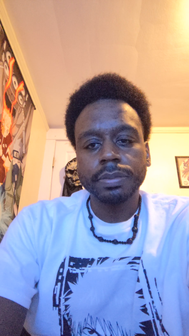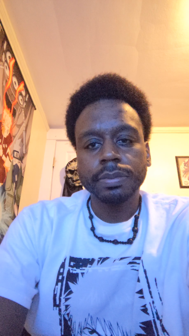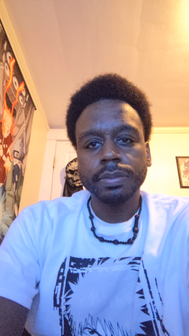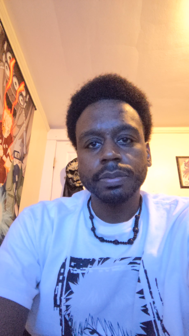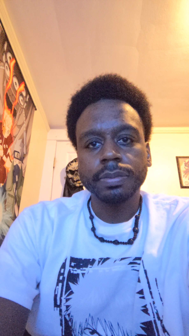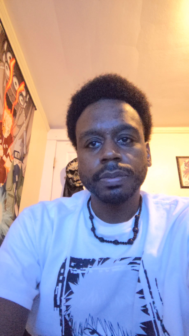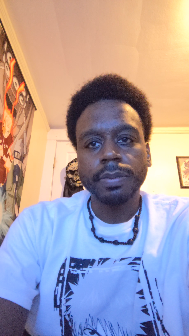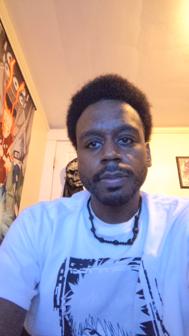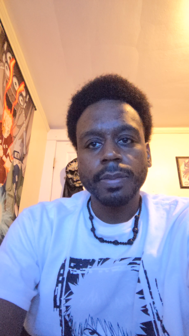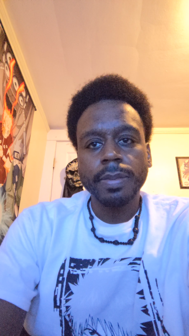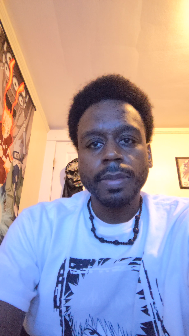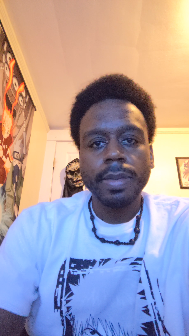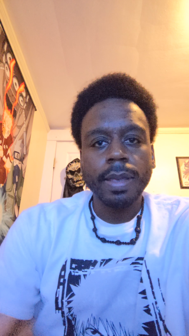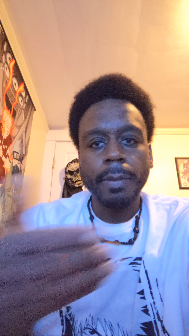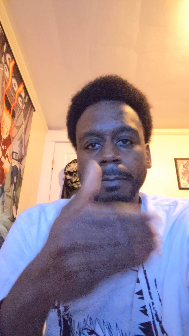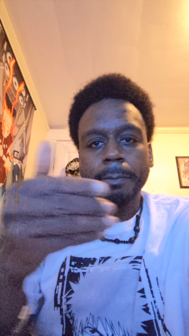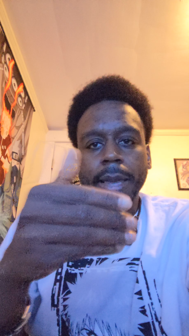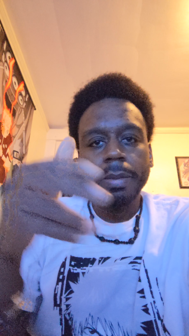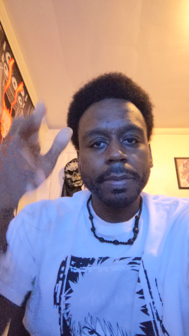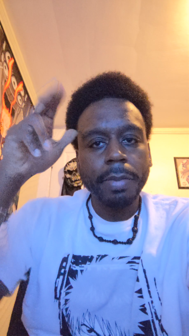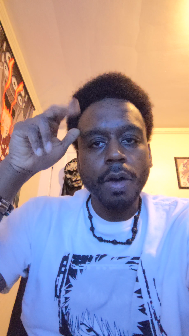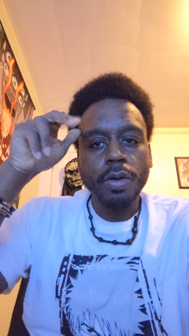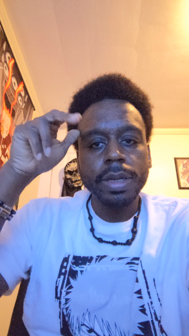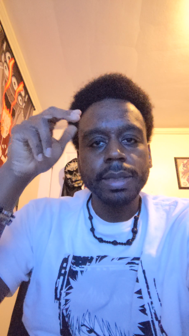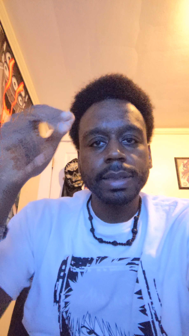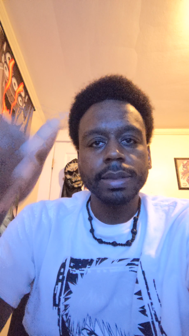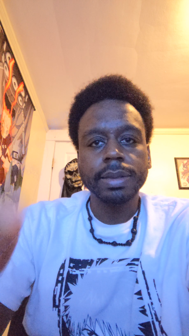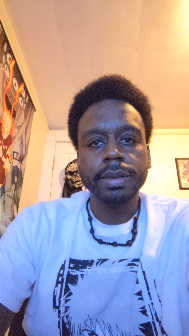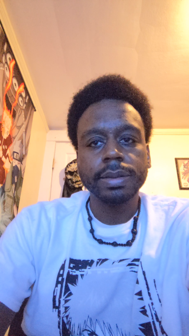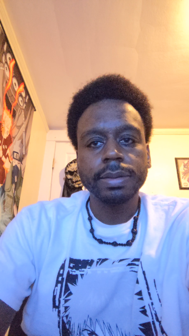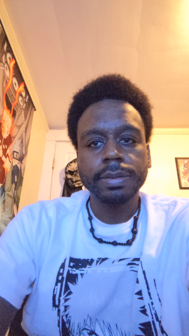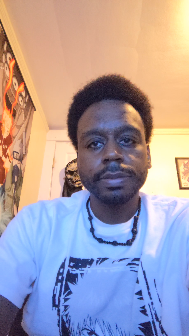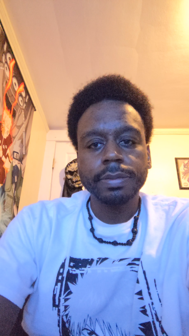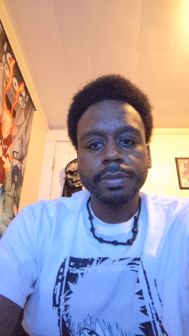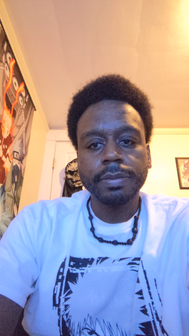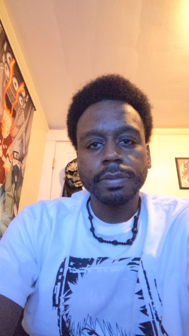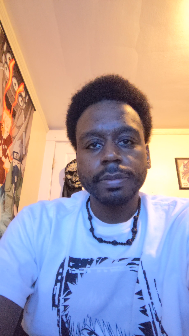pony